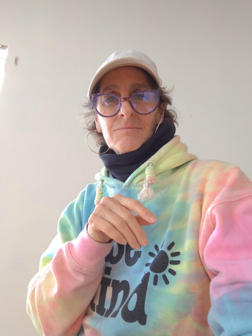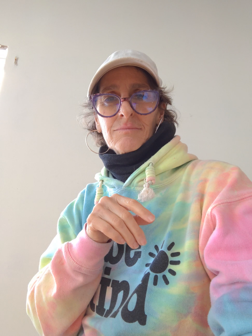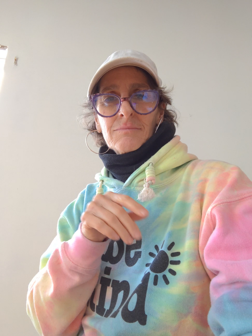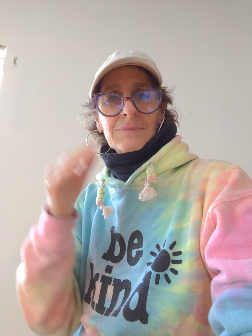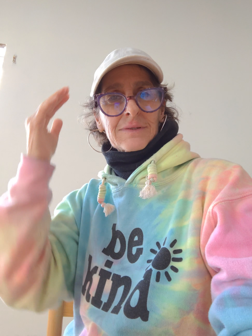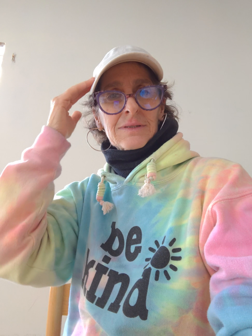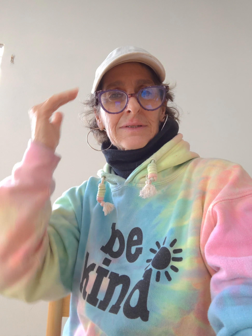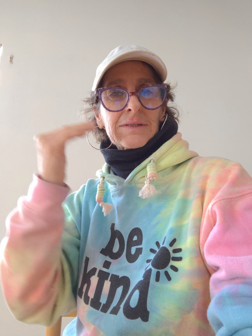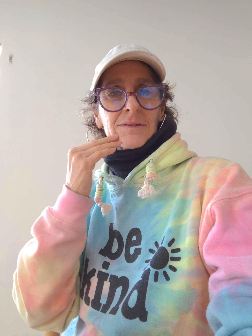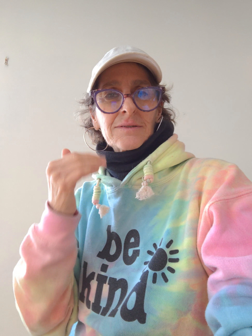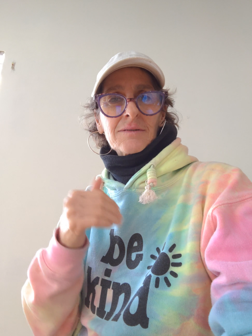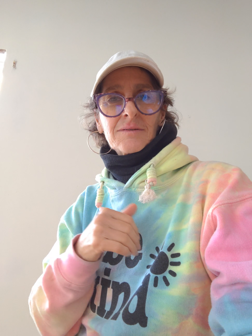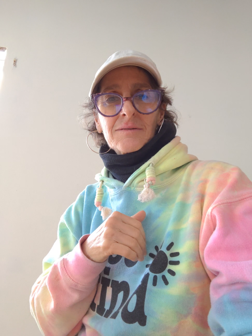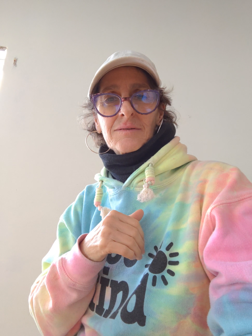head